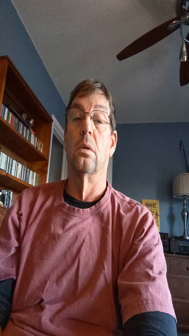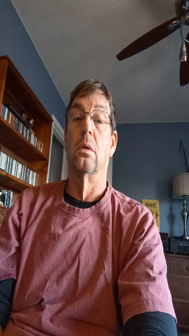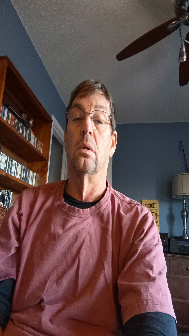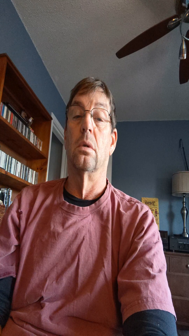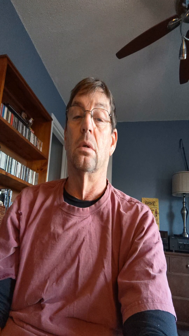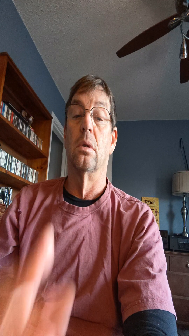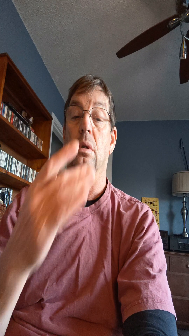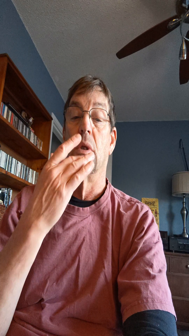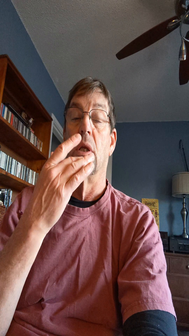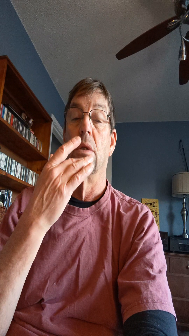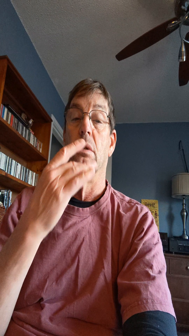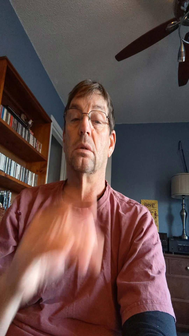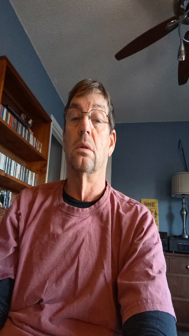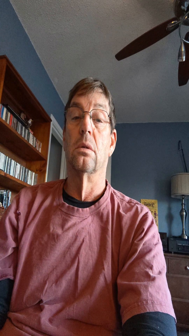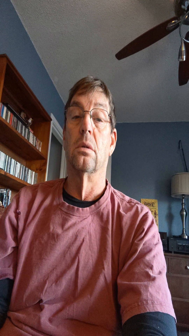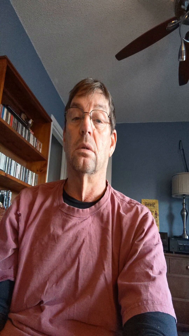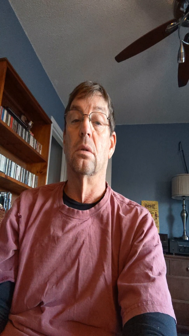taste